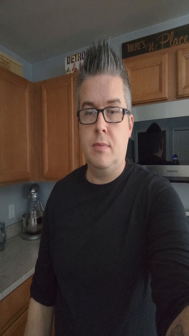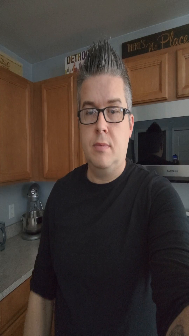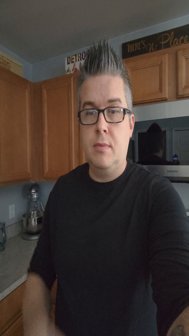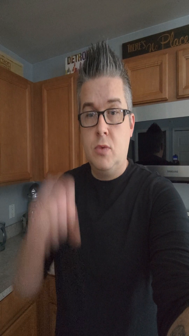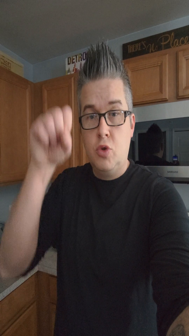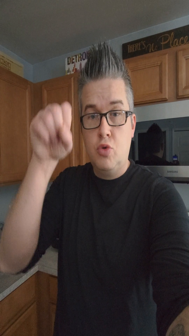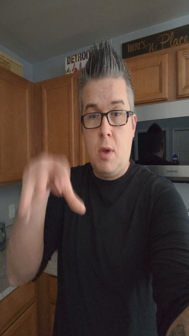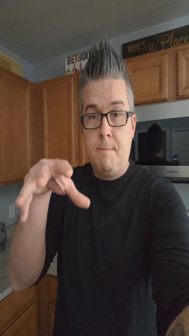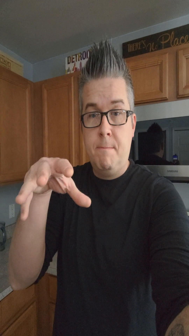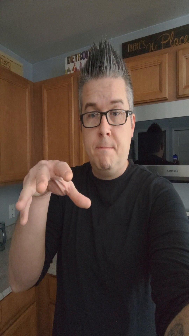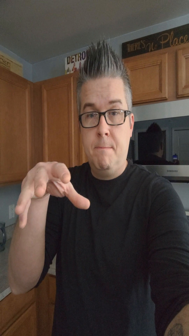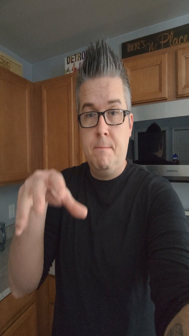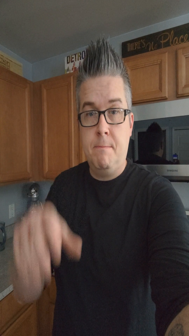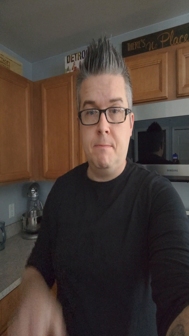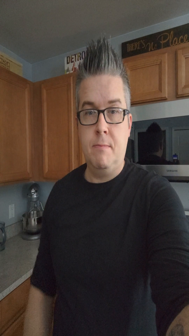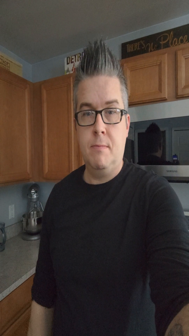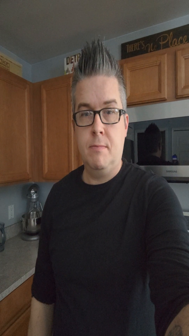drop